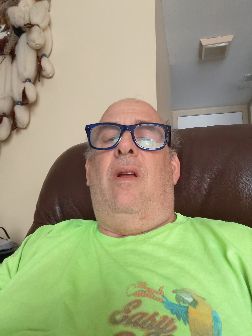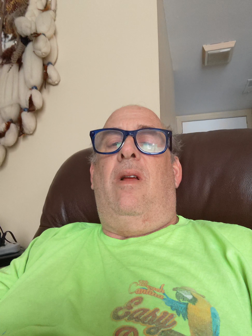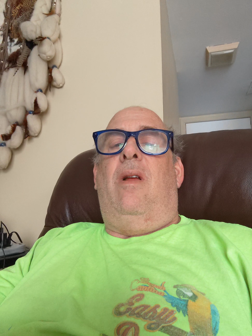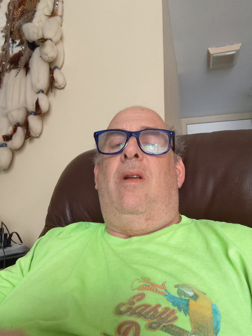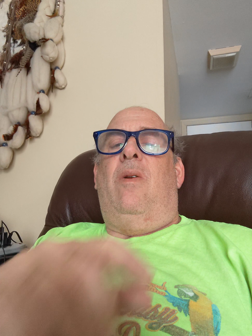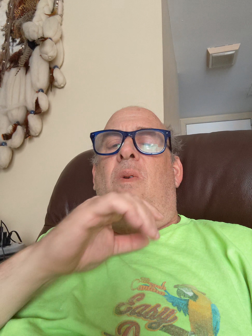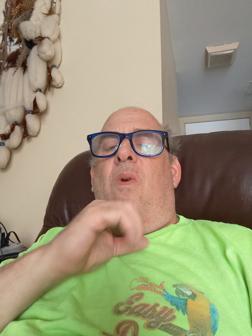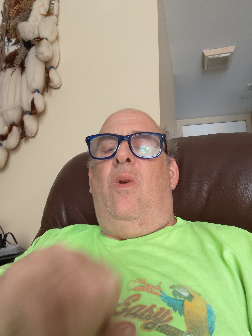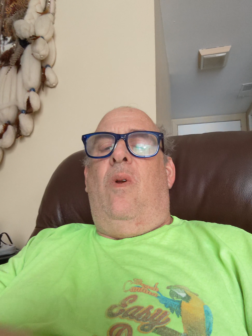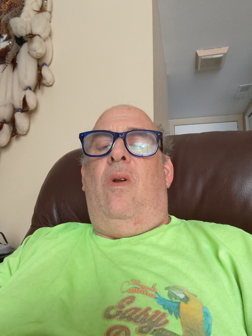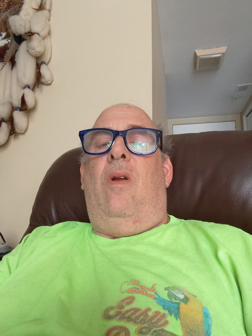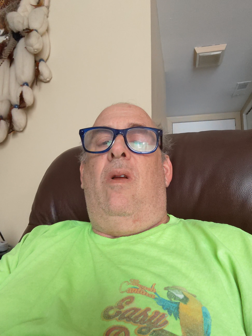old